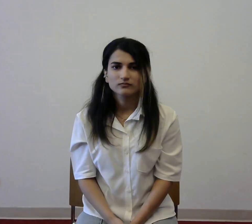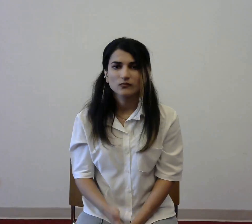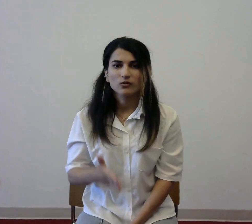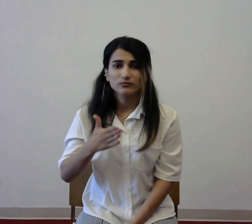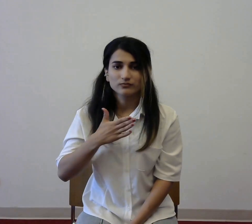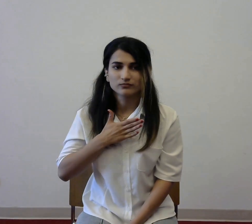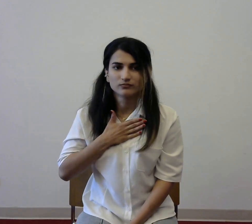mən